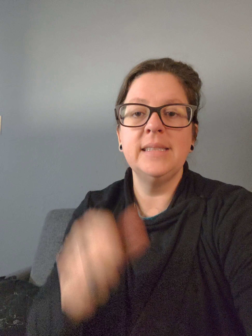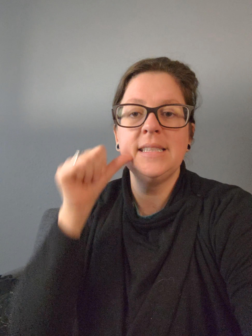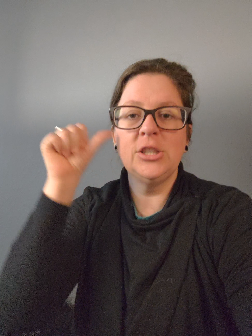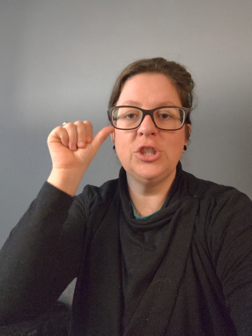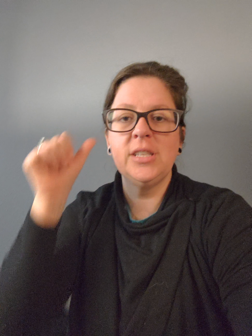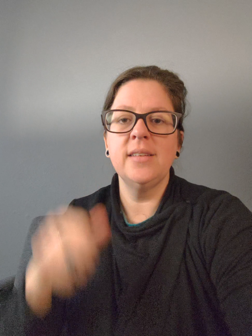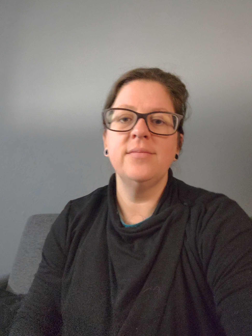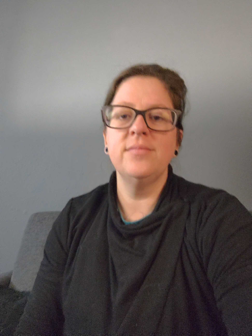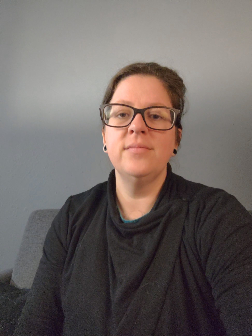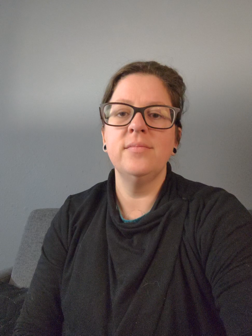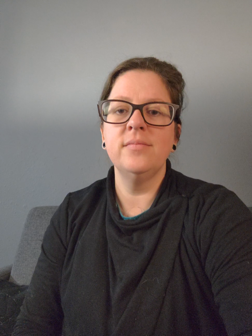yesterday